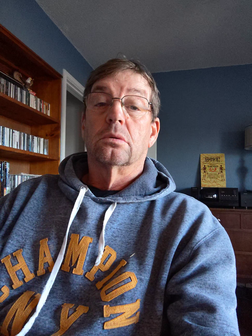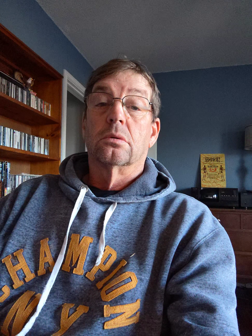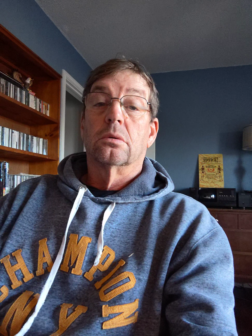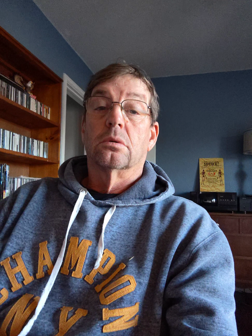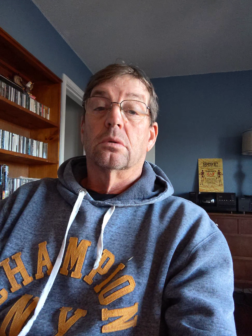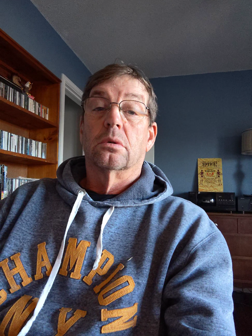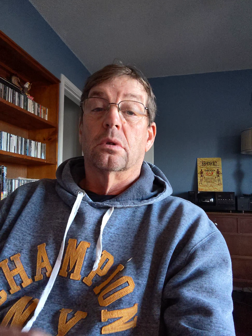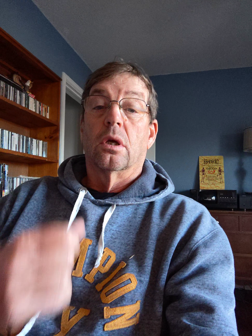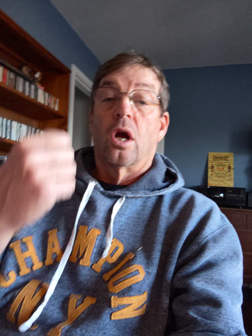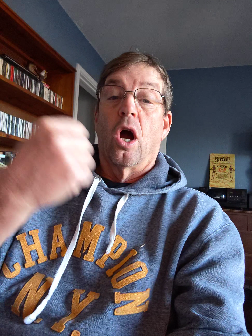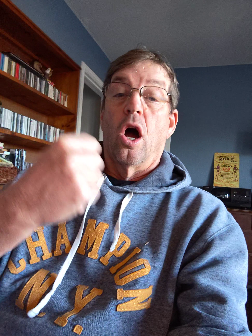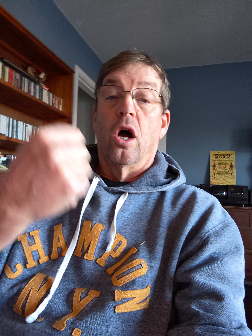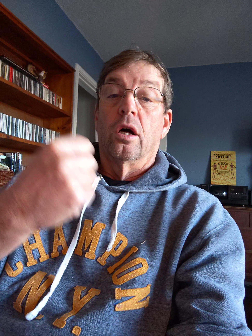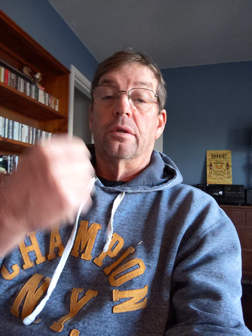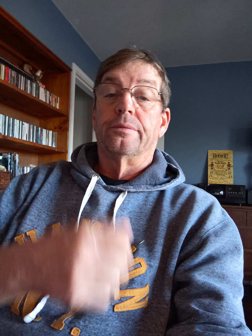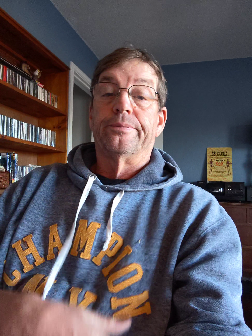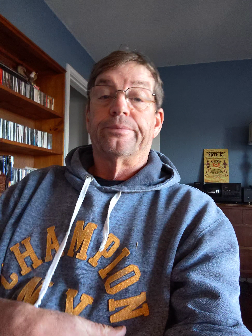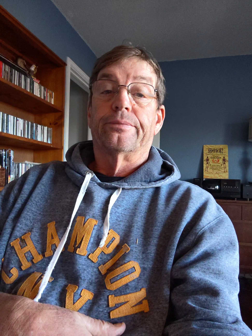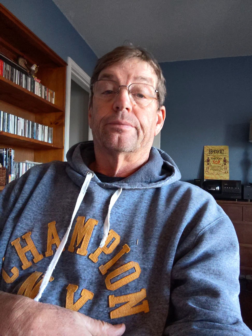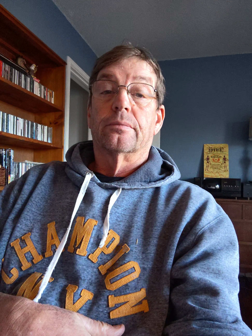car